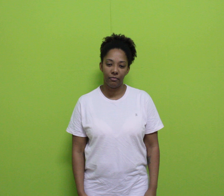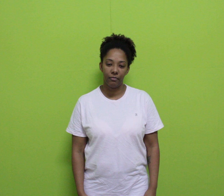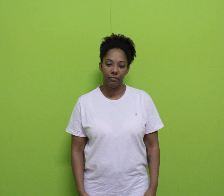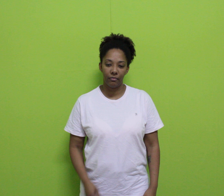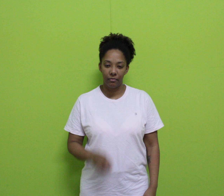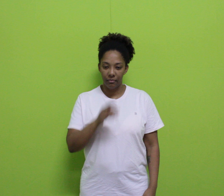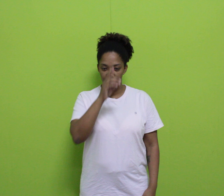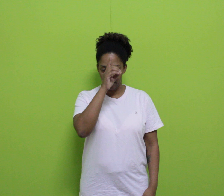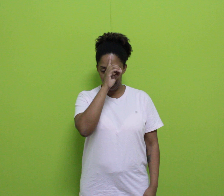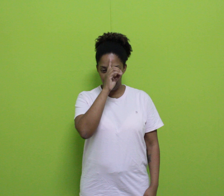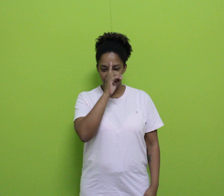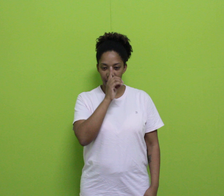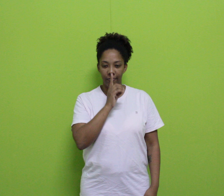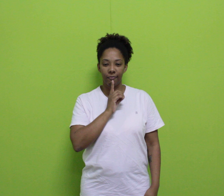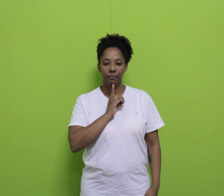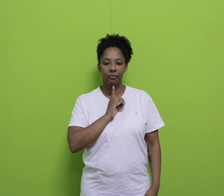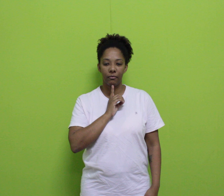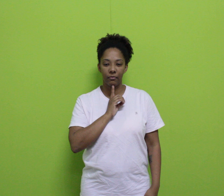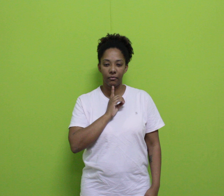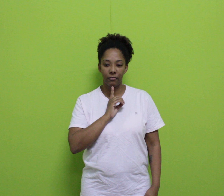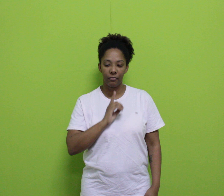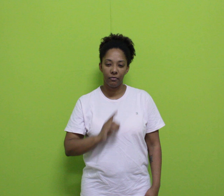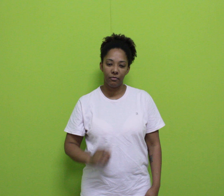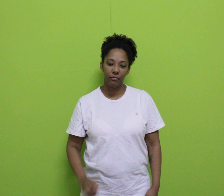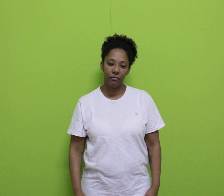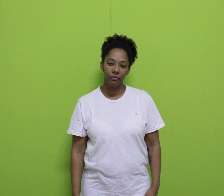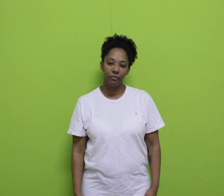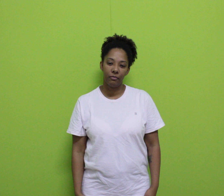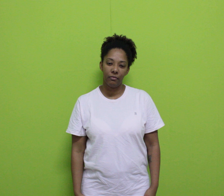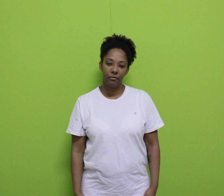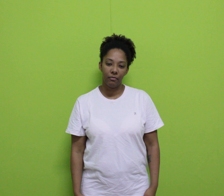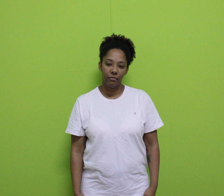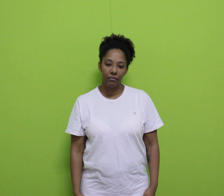amarelo